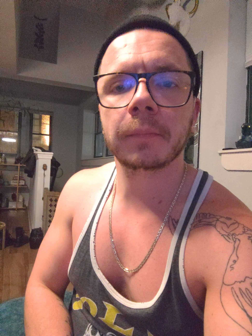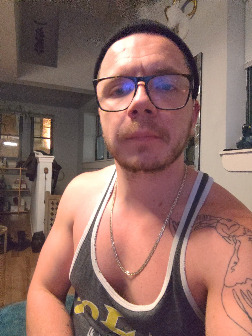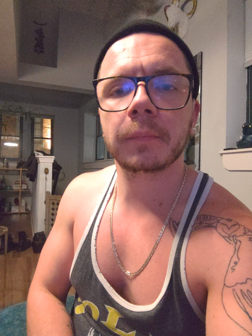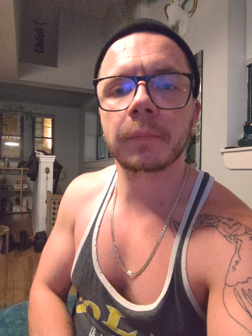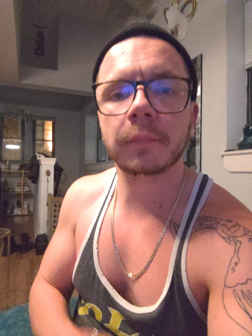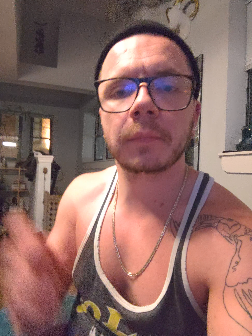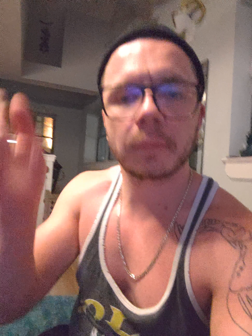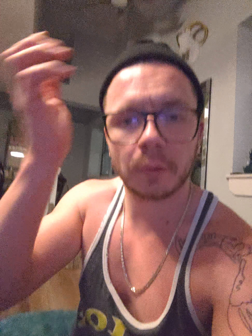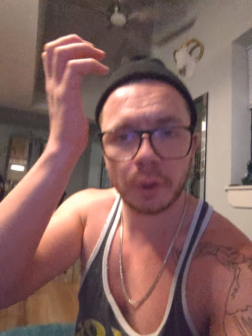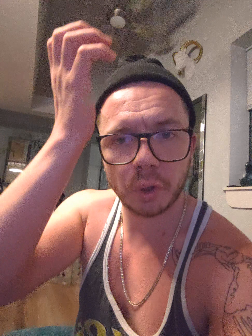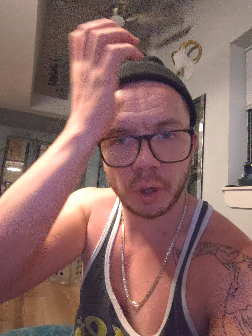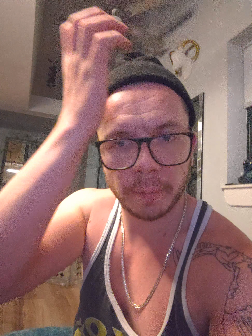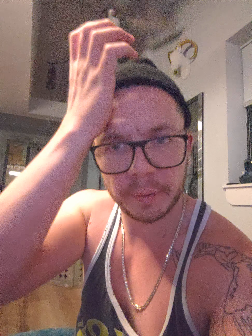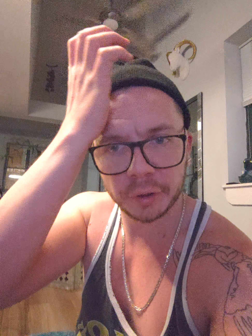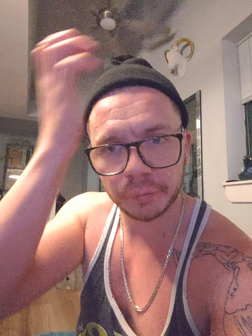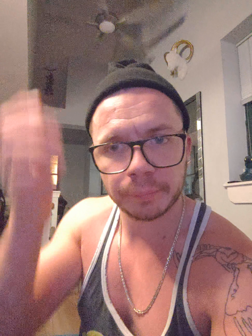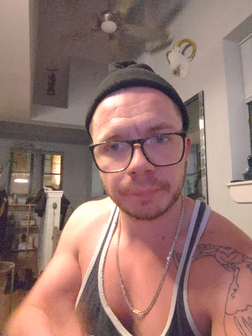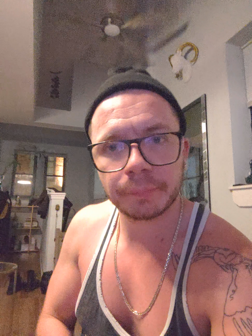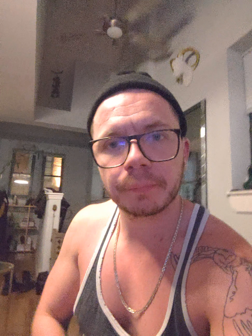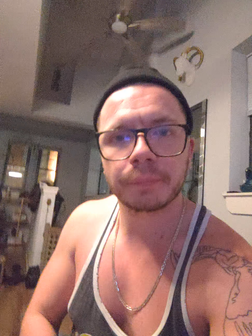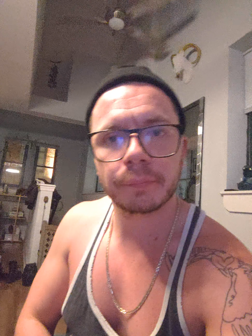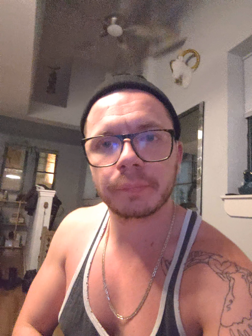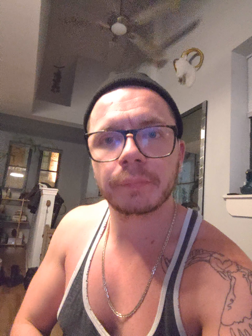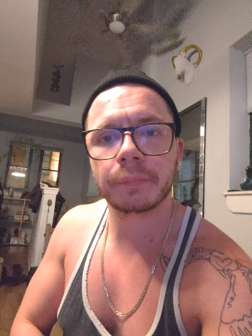garbage